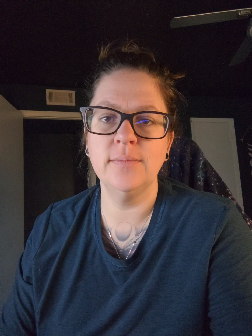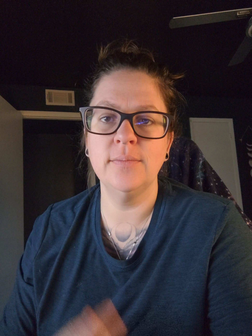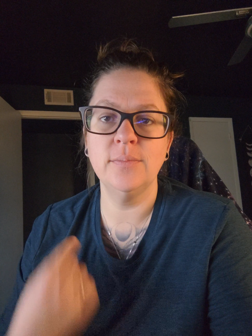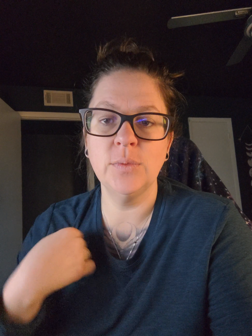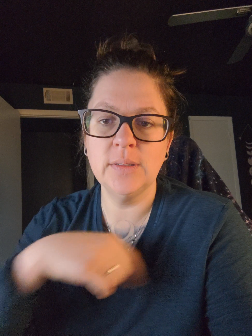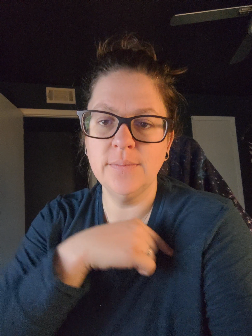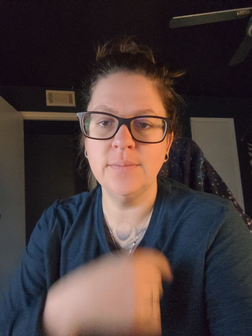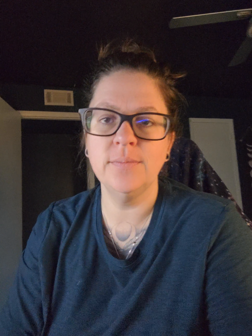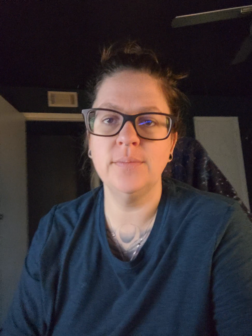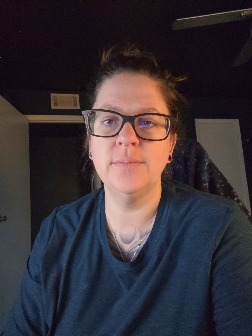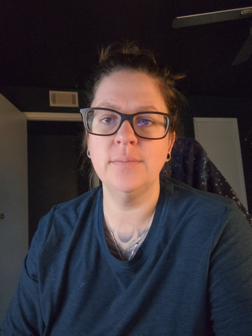we